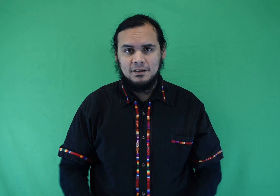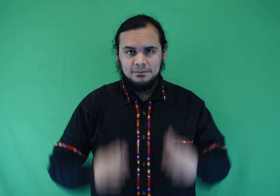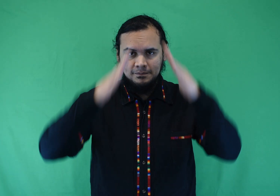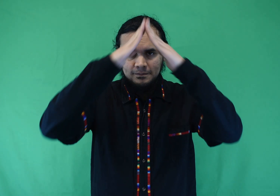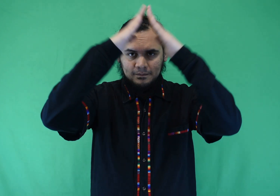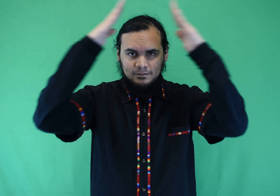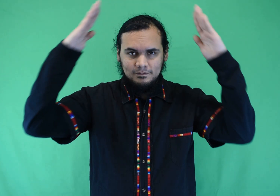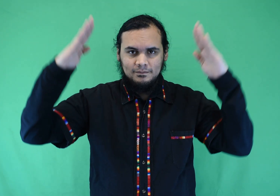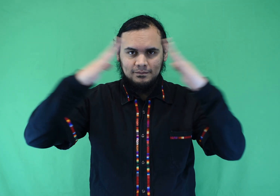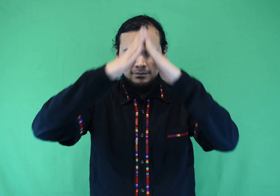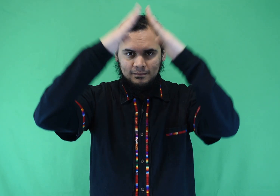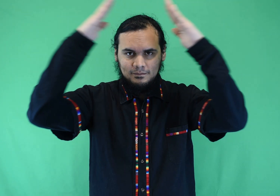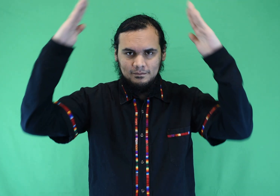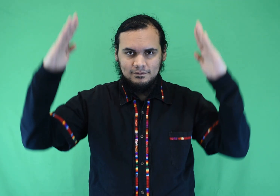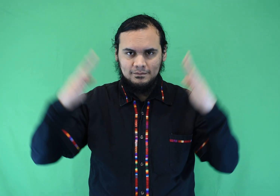casa